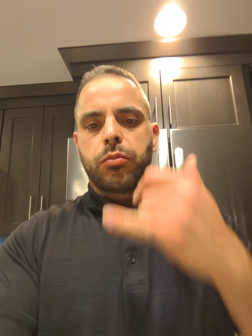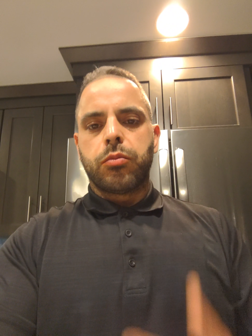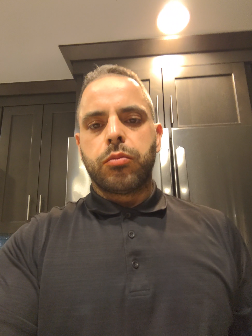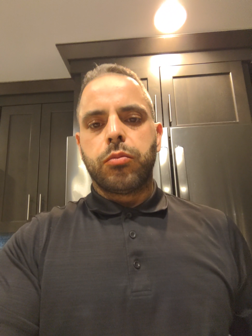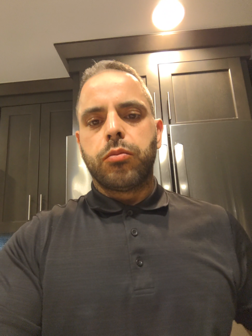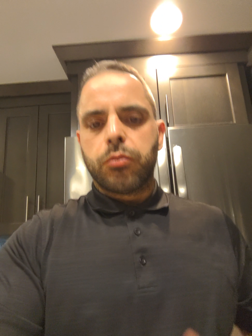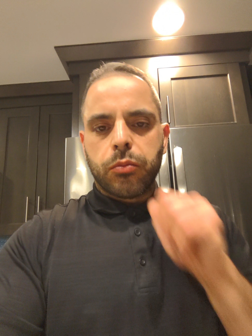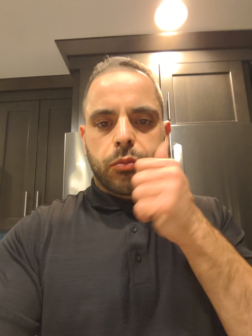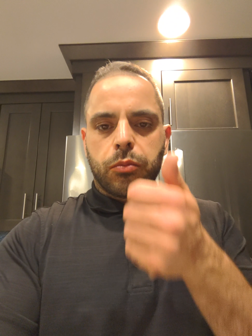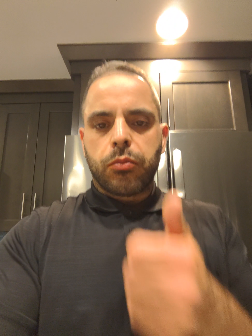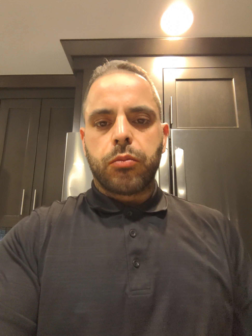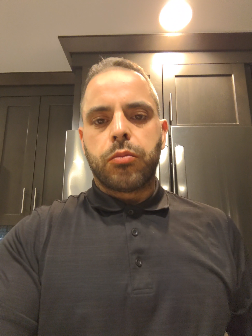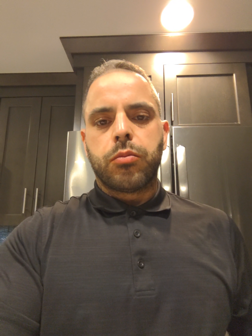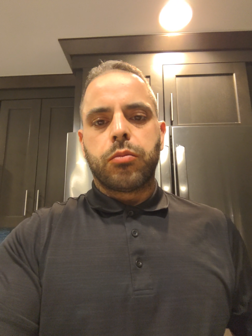tomorrow